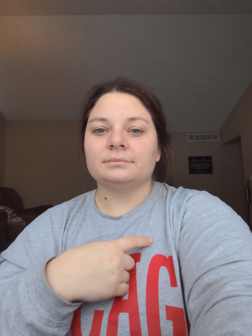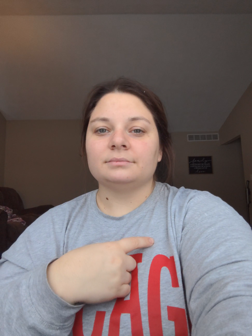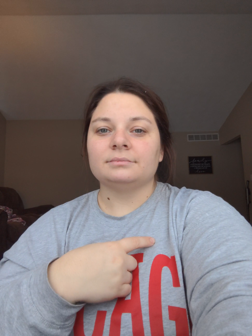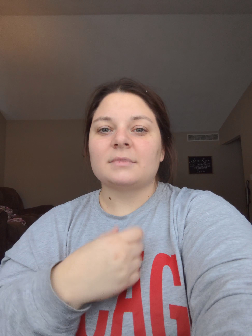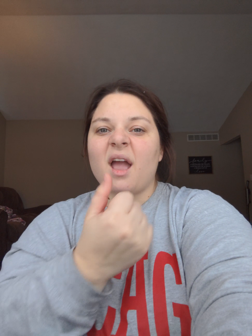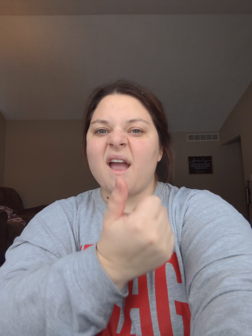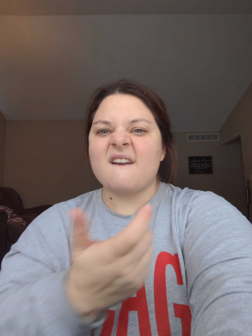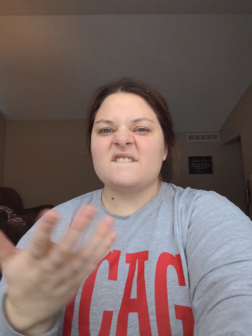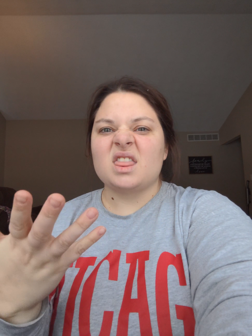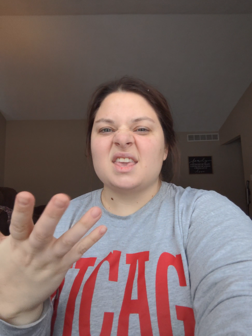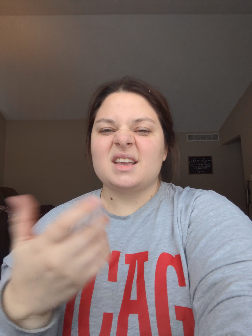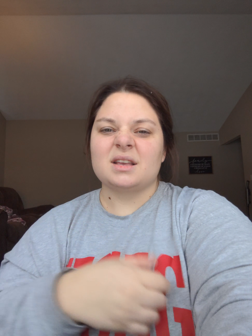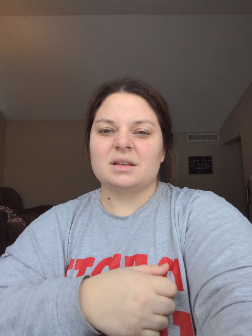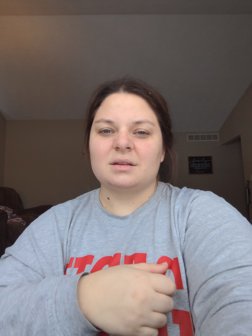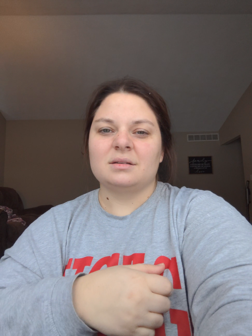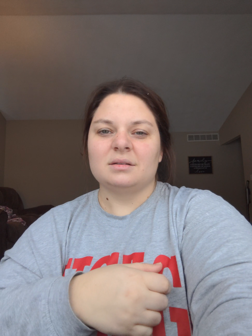every